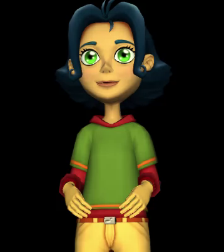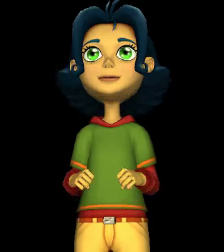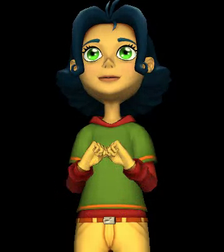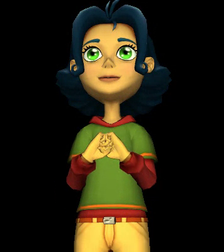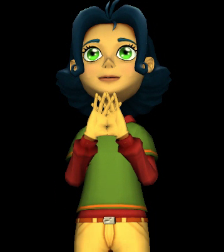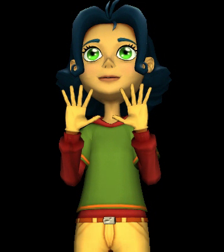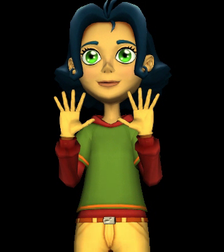واضح